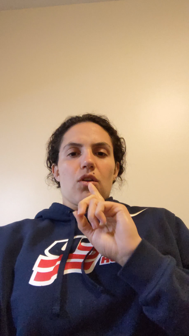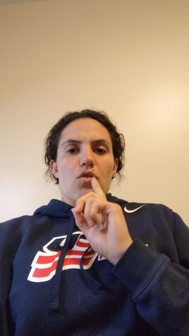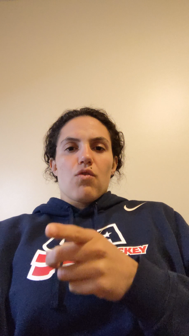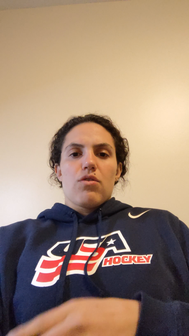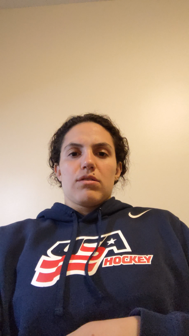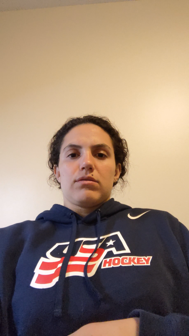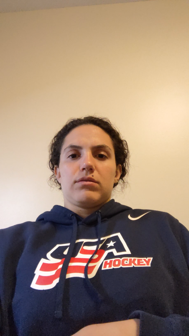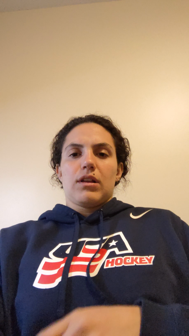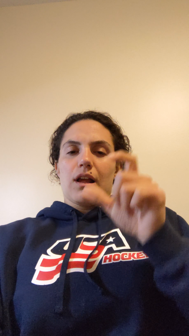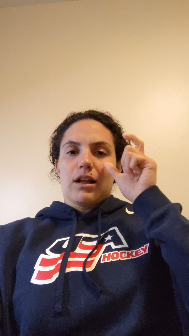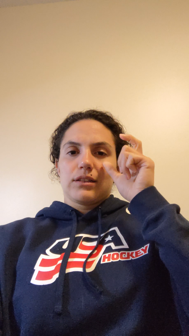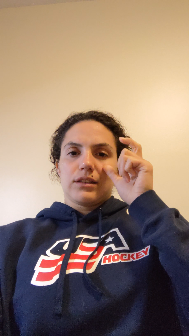glasses